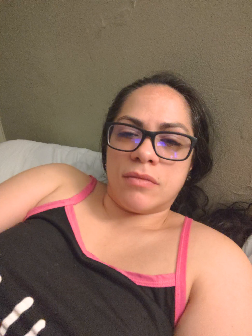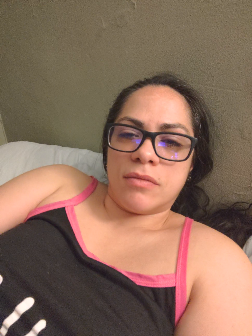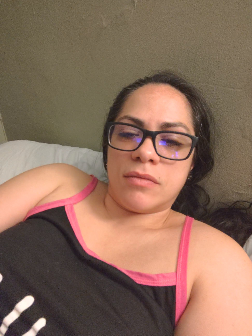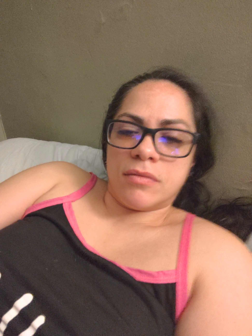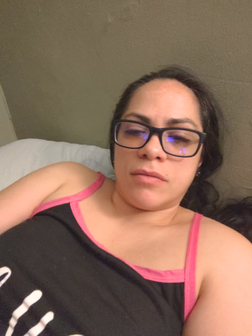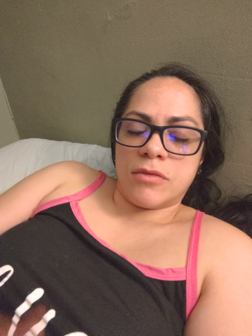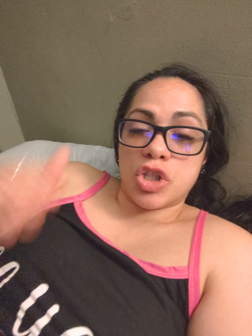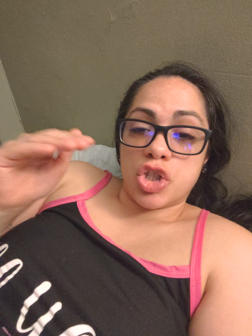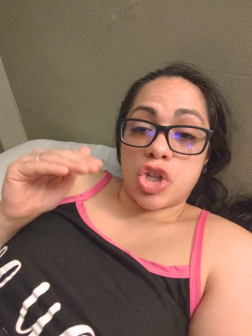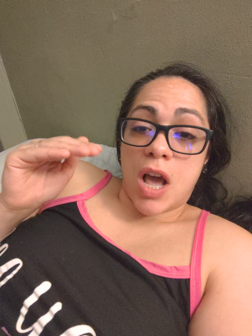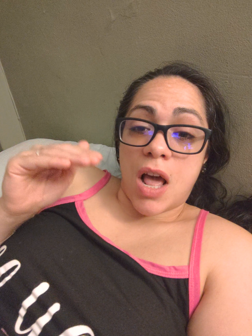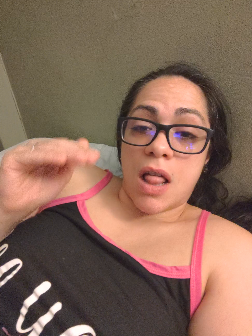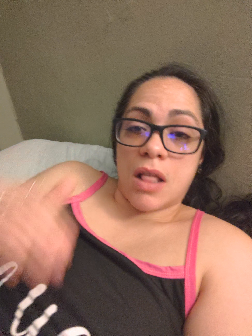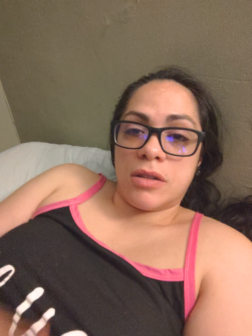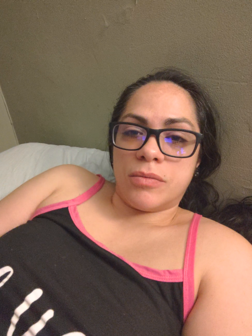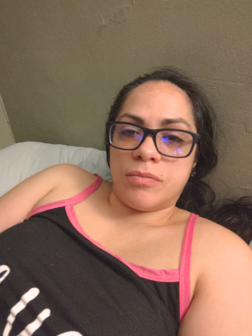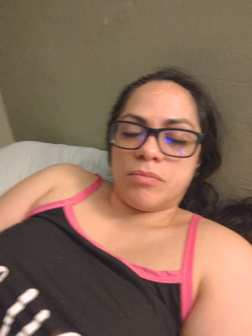child